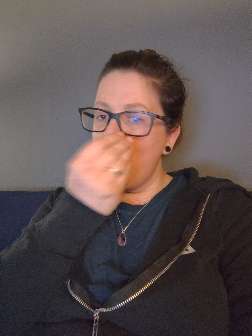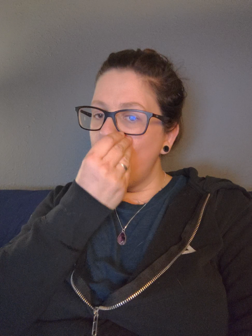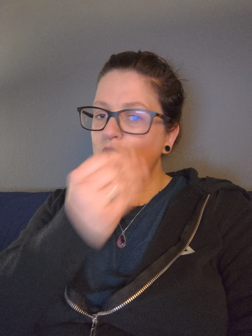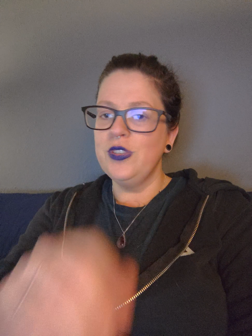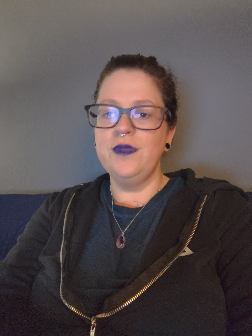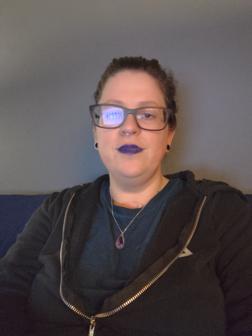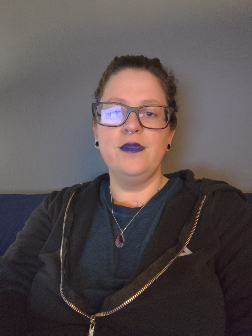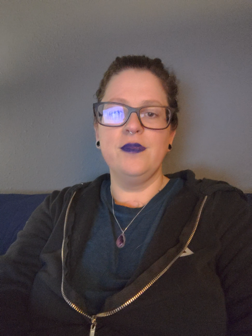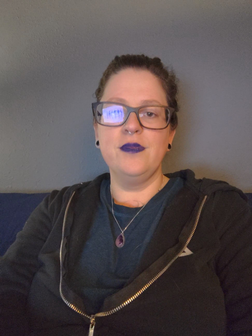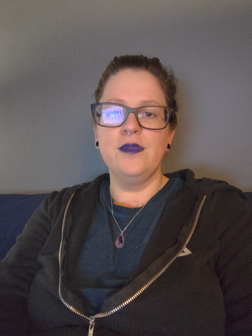flower